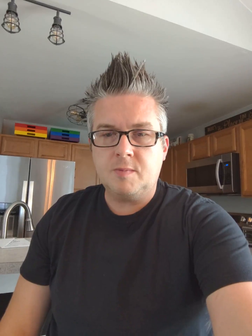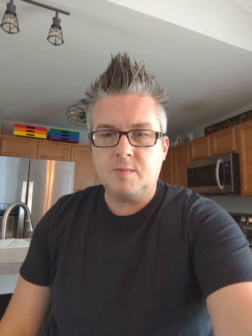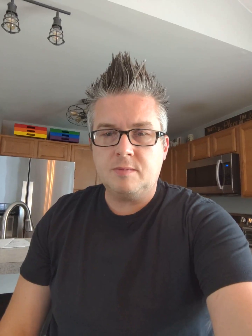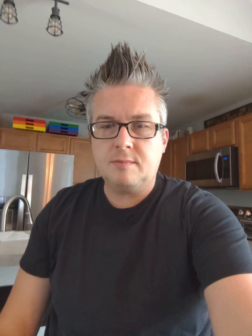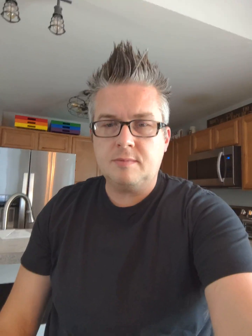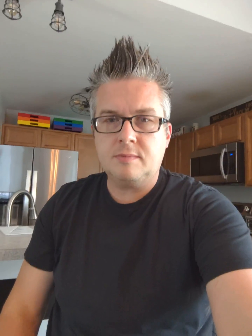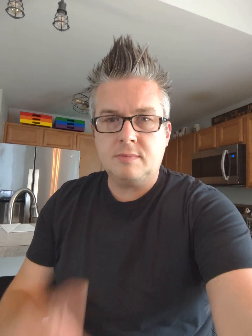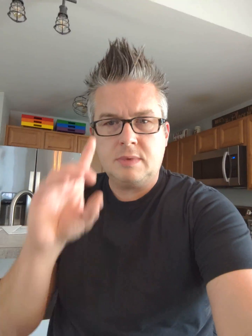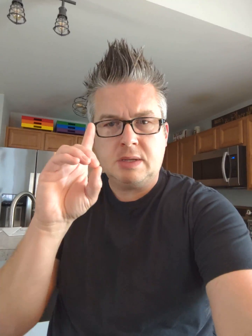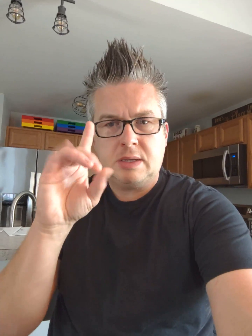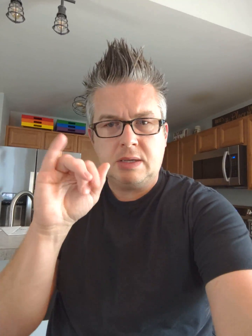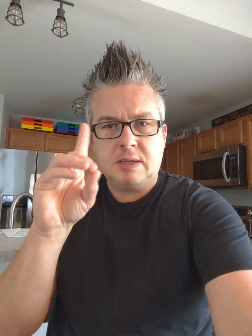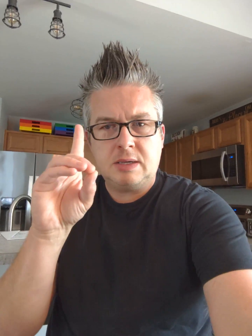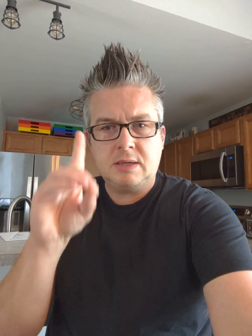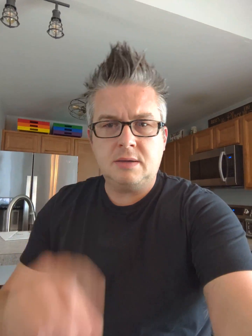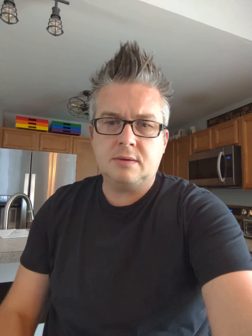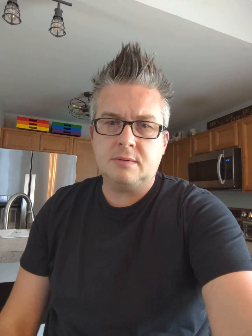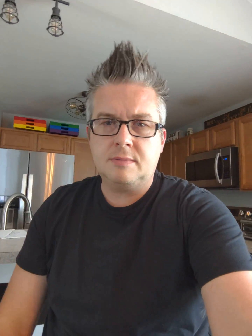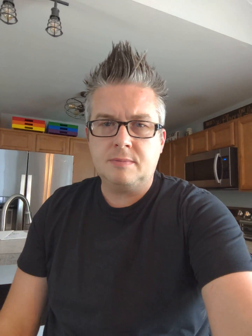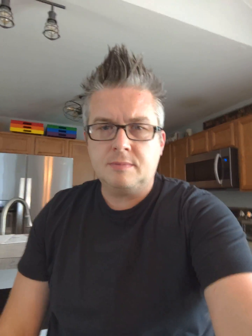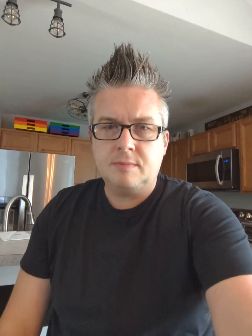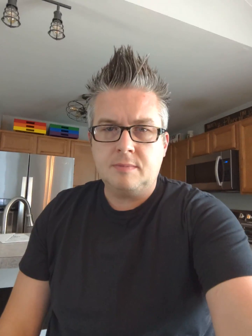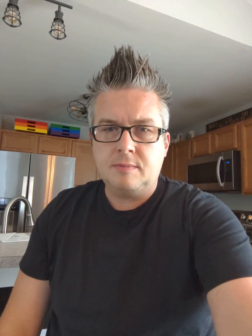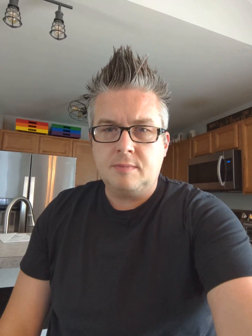did